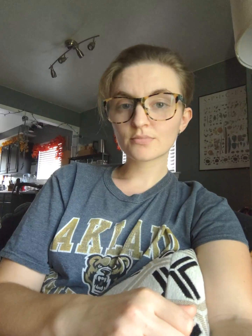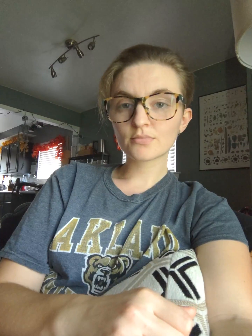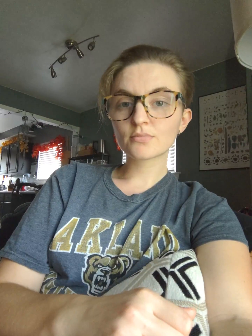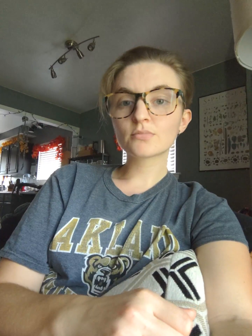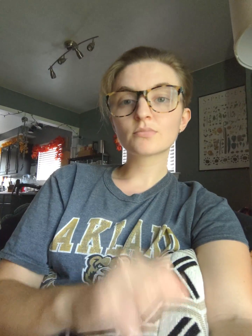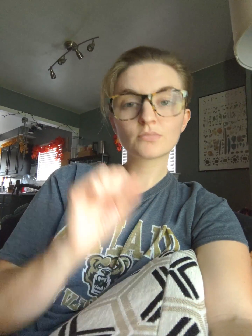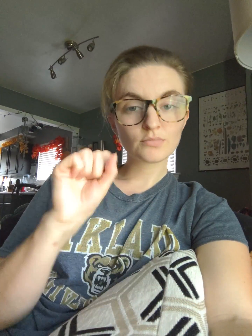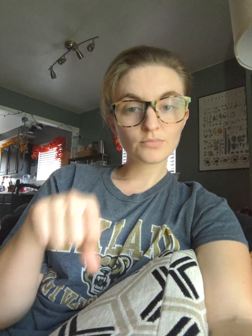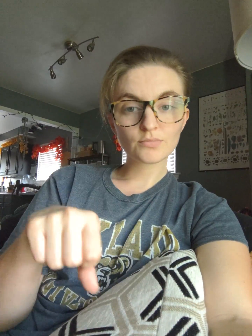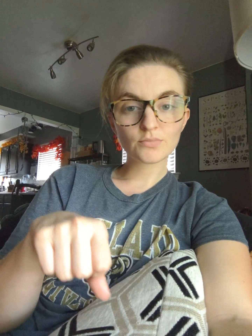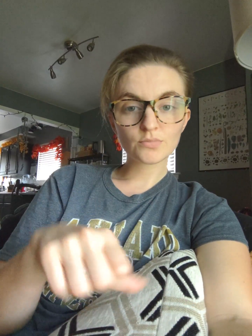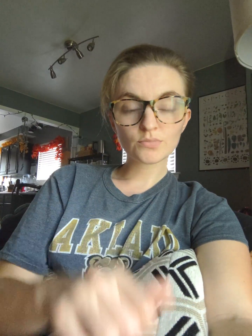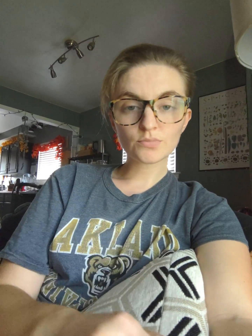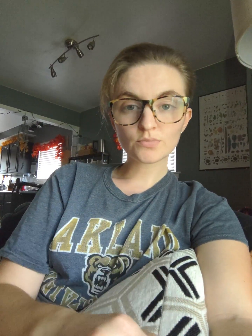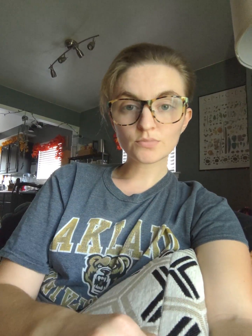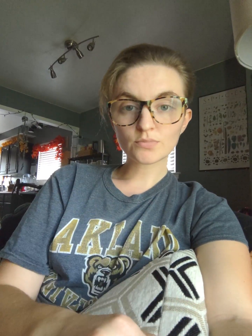could